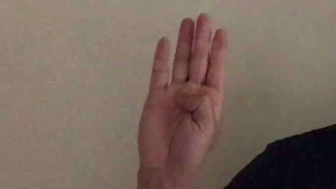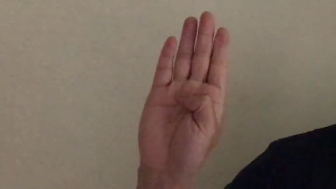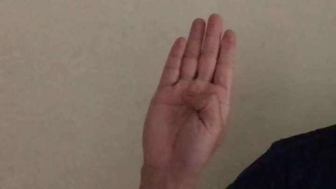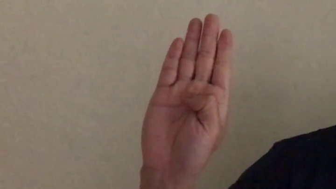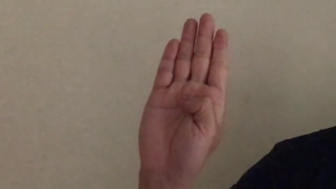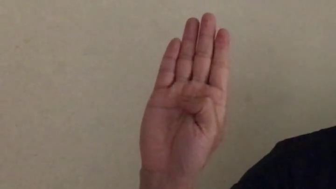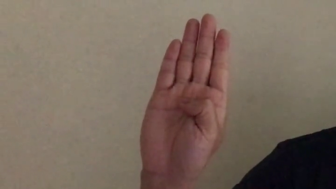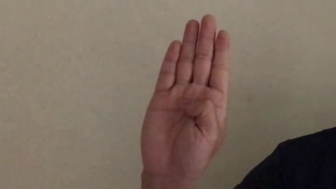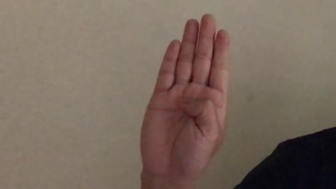ब